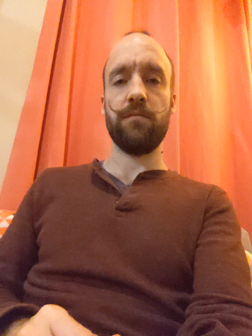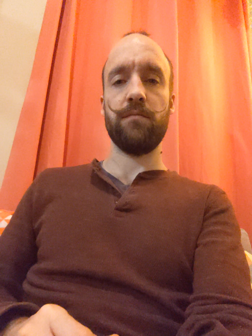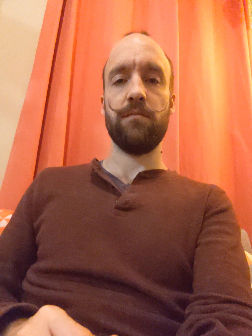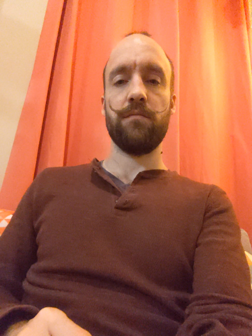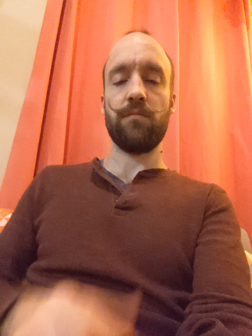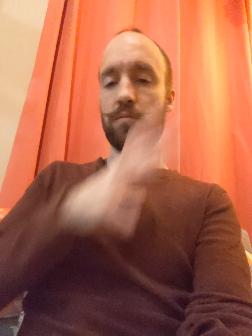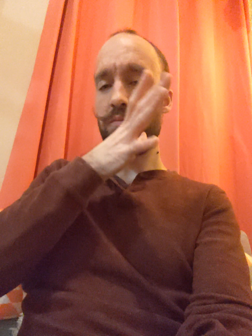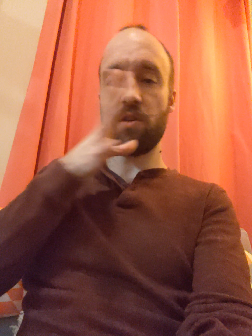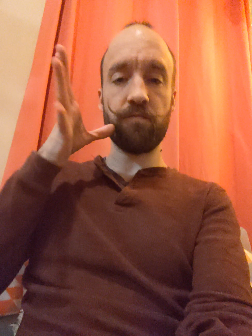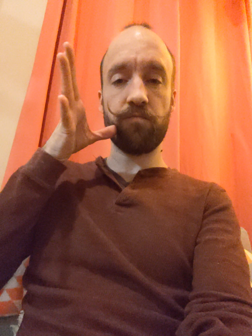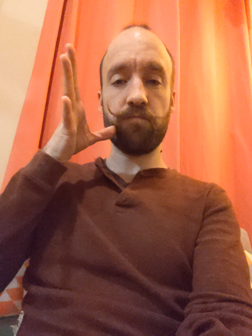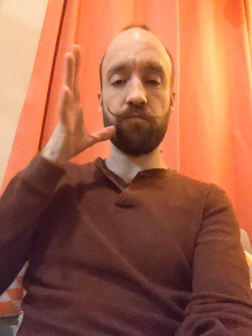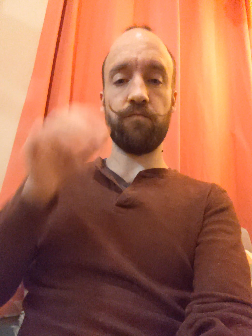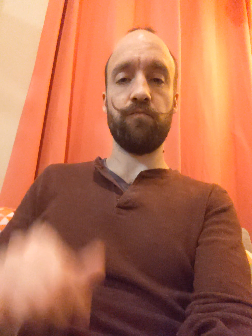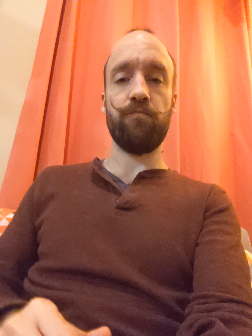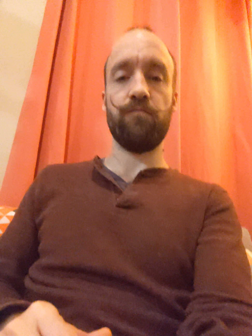farm